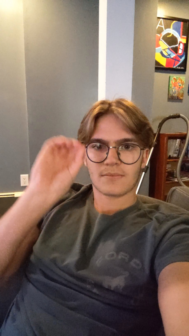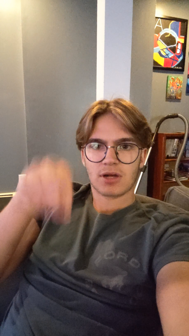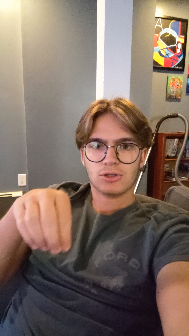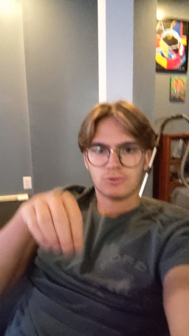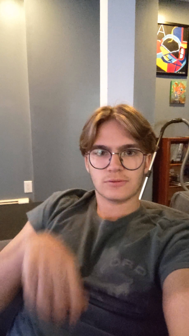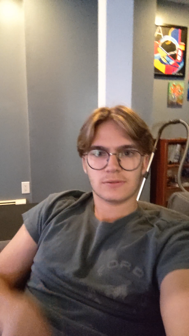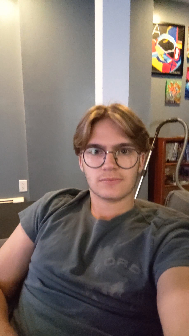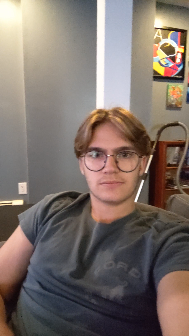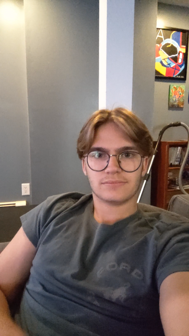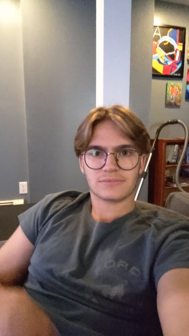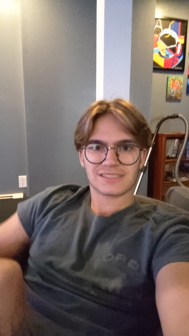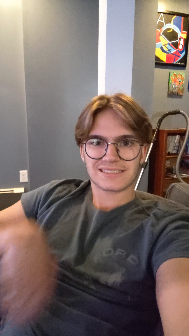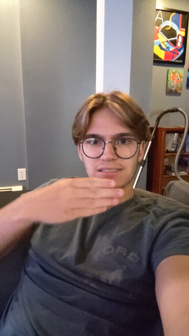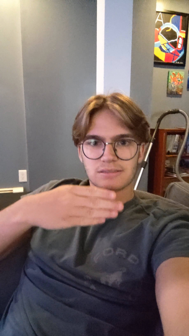kick